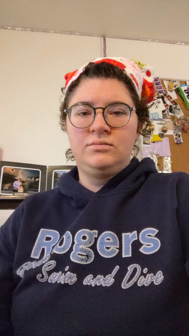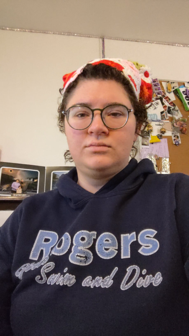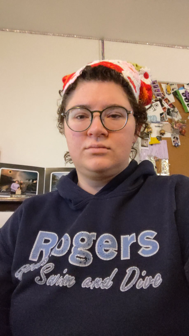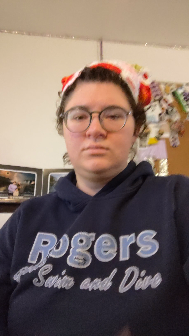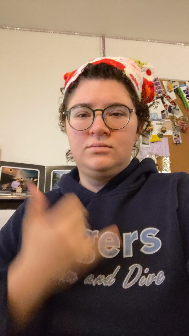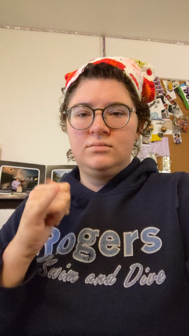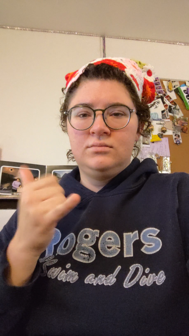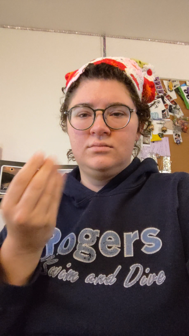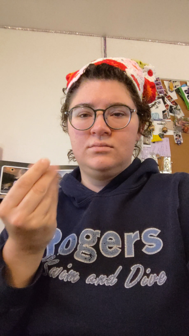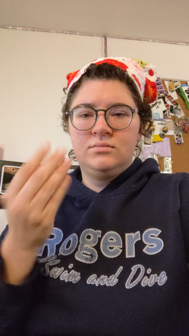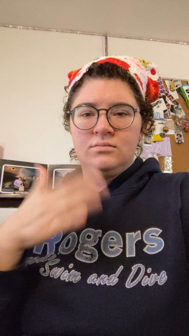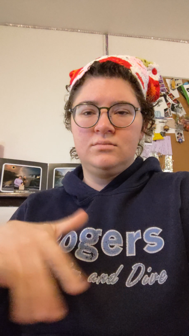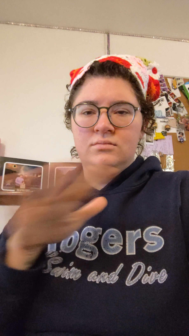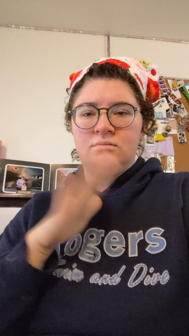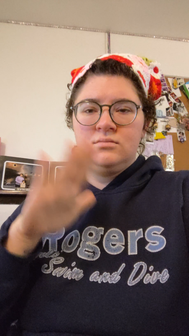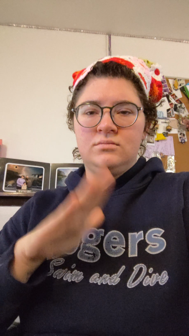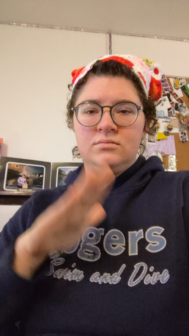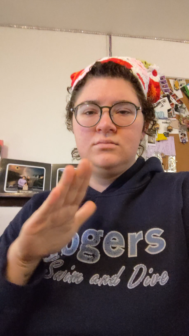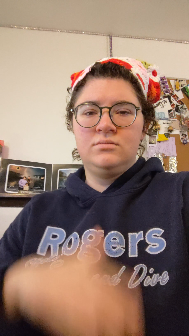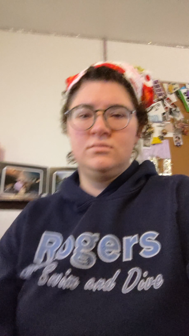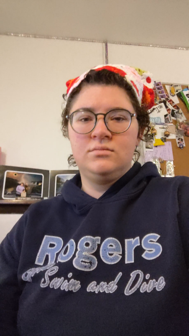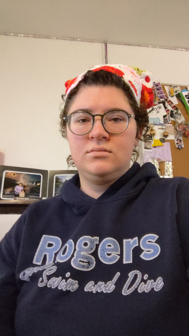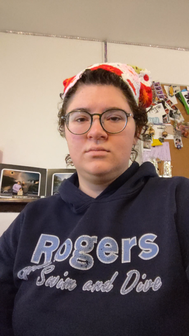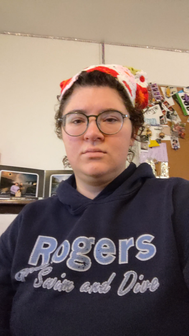playground